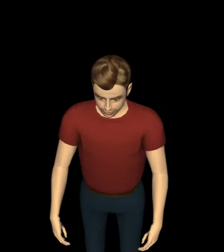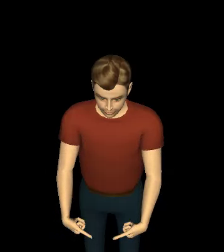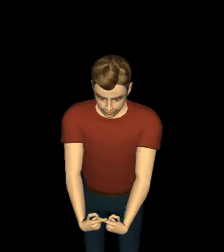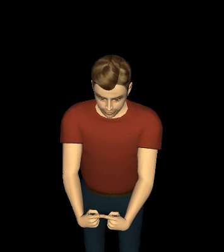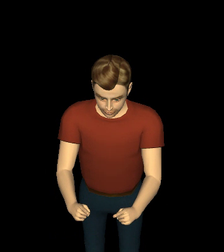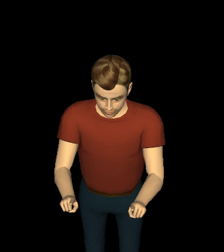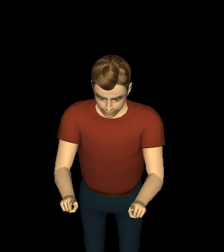مختلف